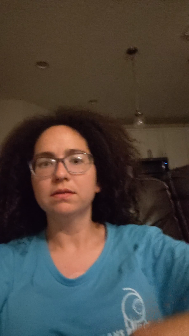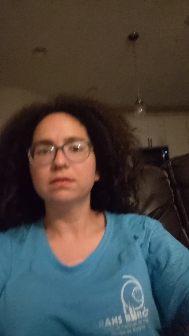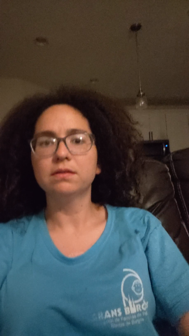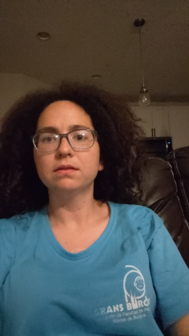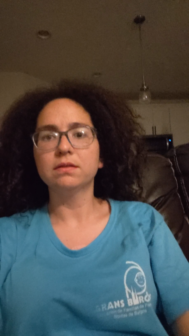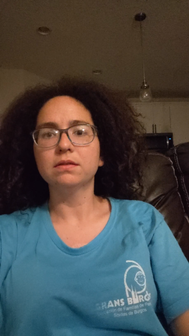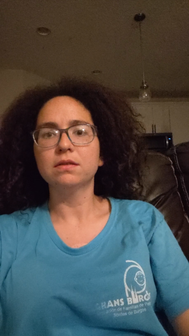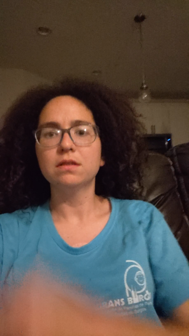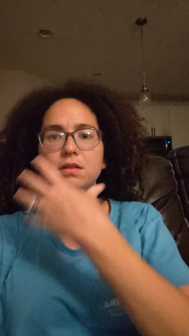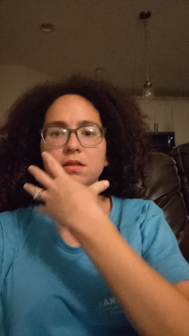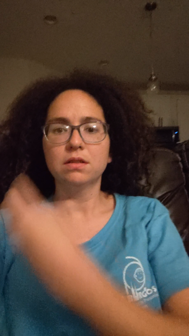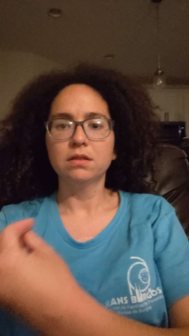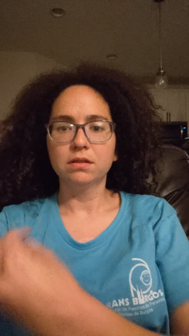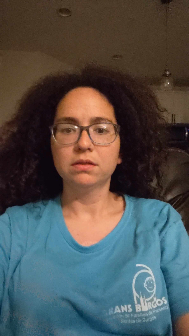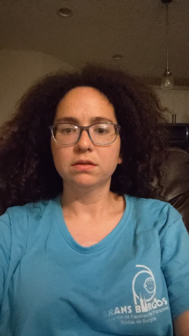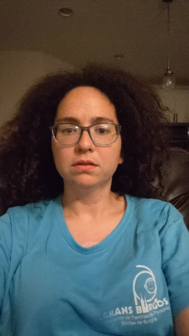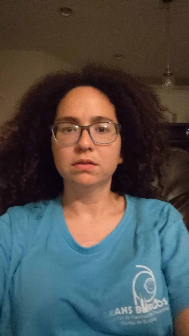poor